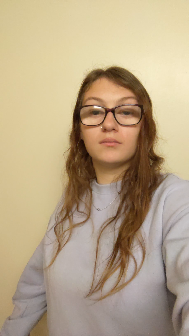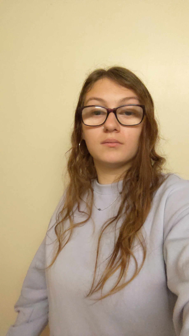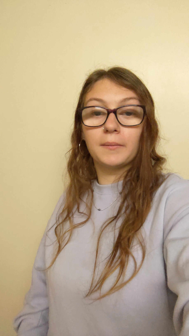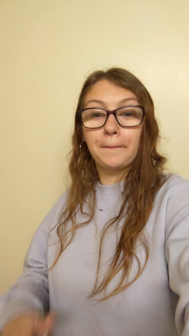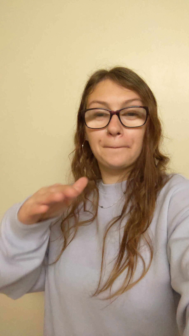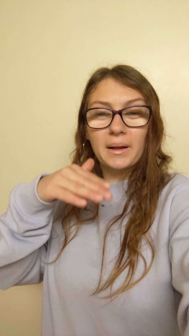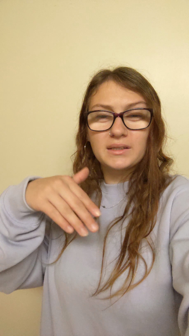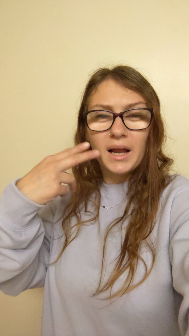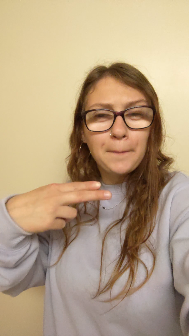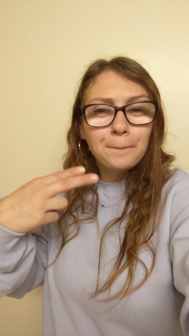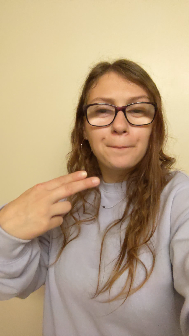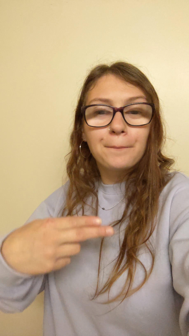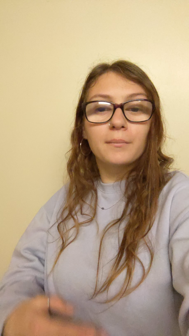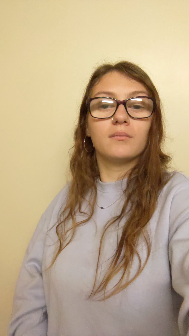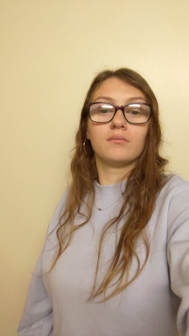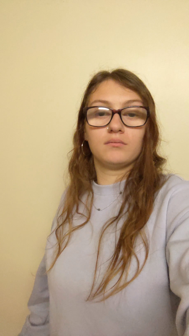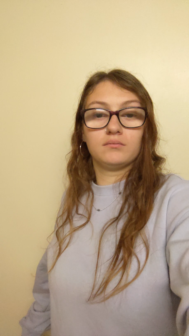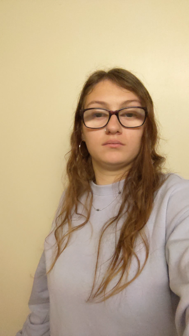pet's name